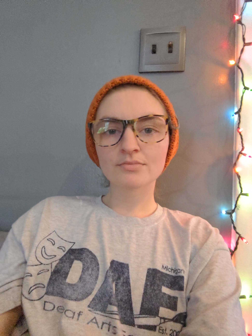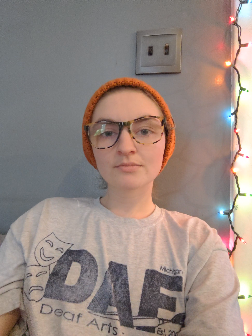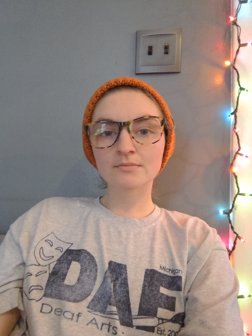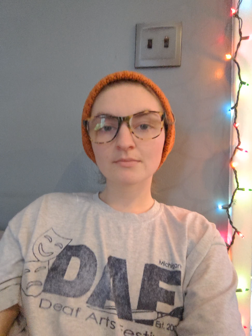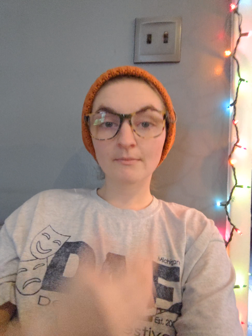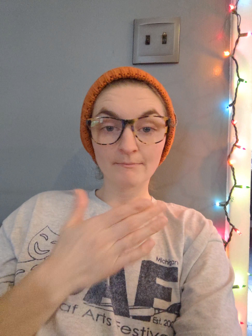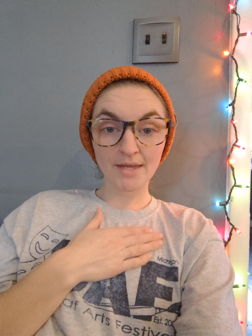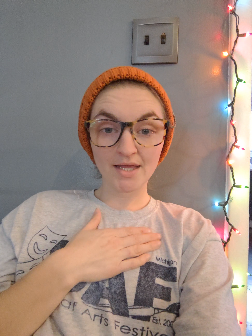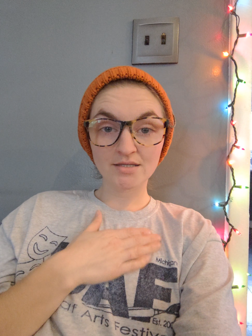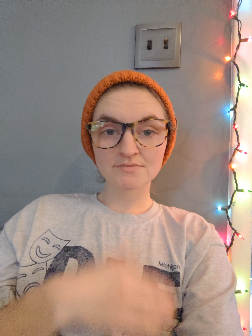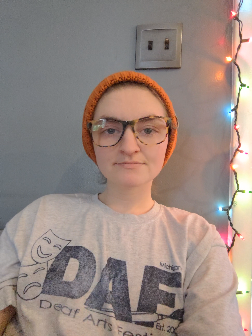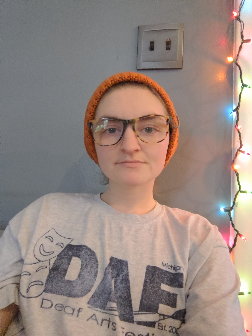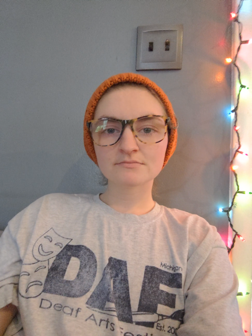my